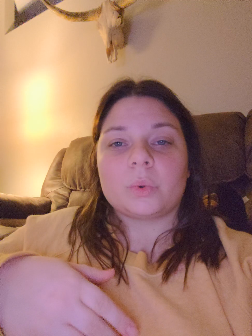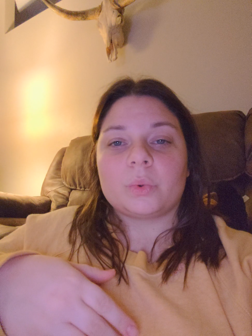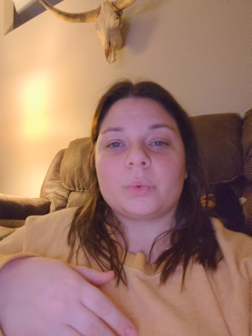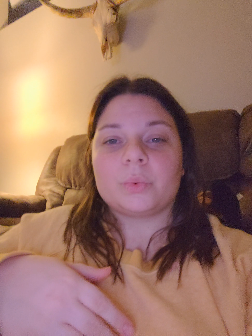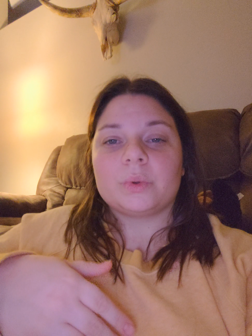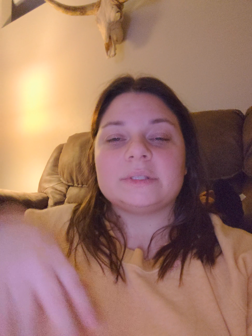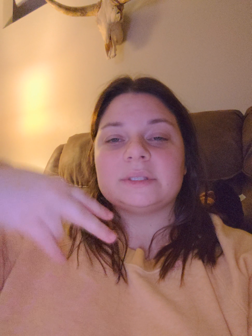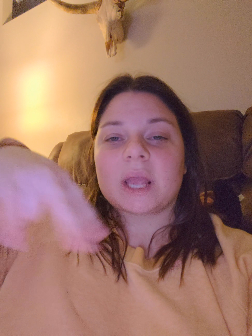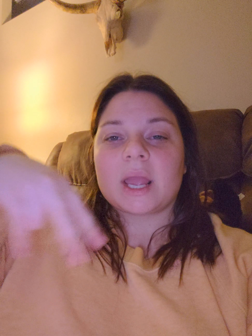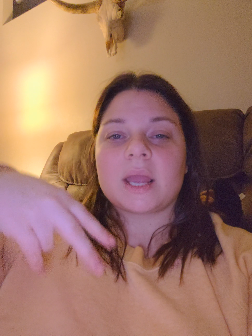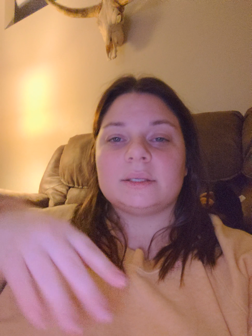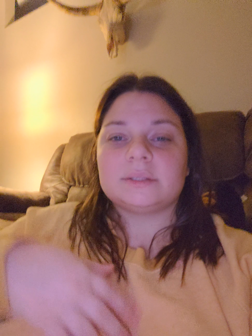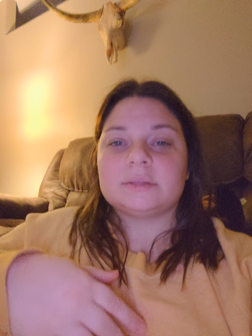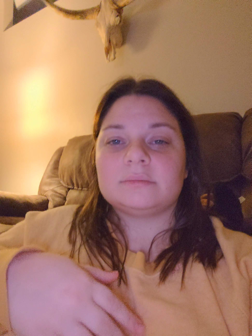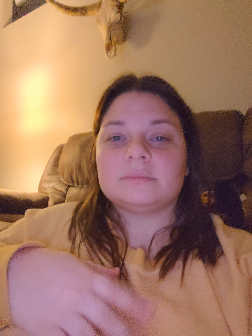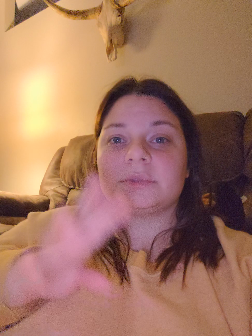dance